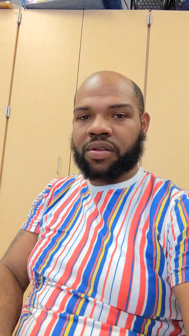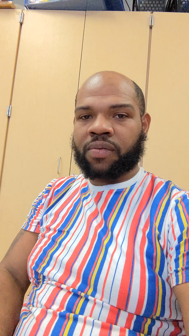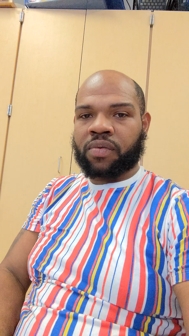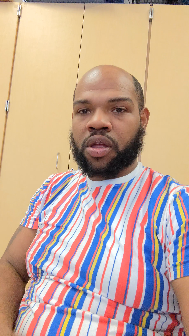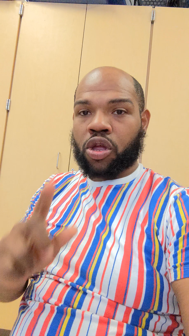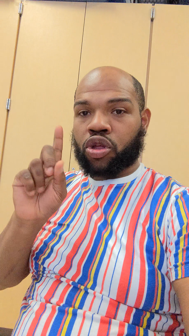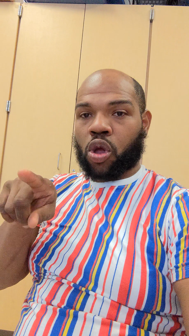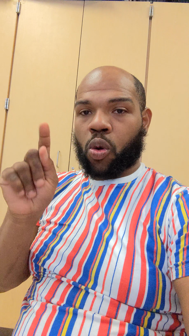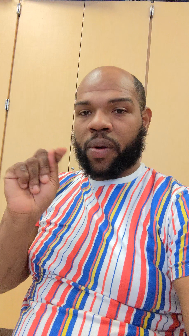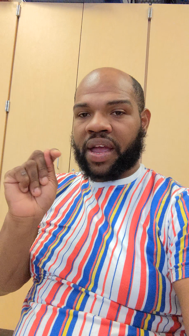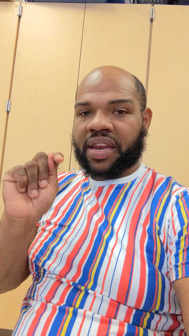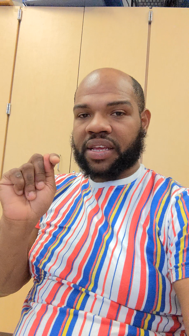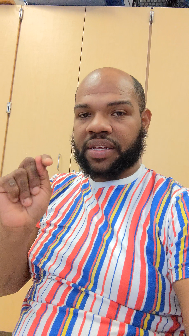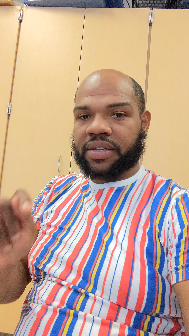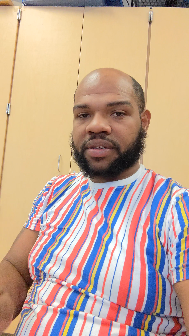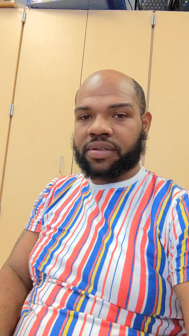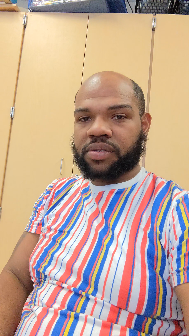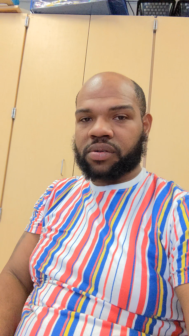go potty